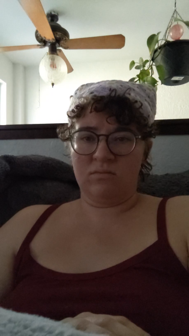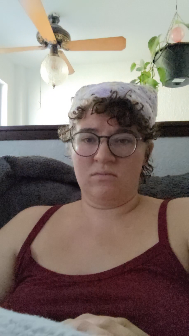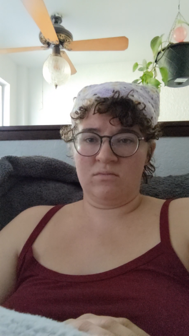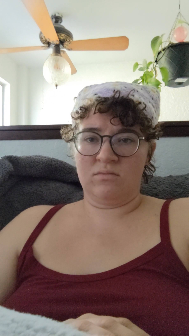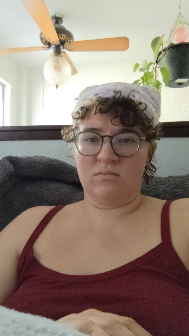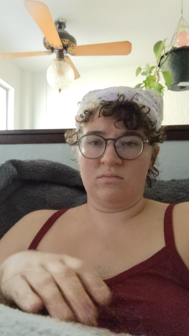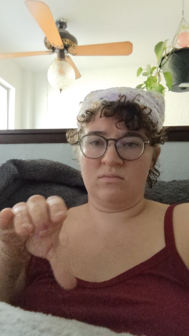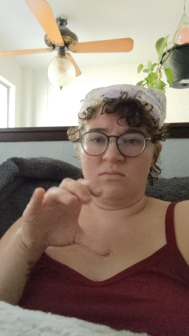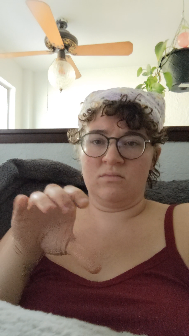does